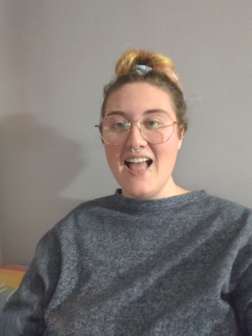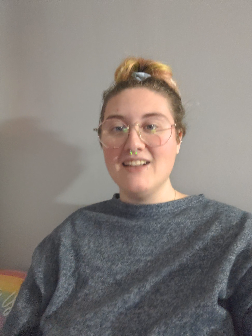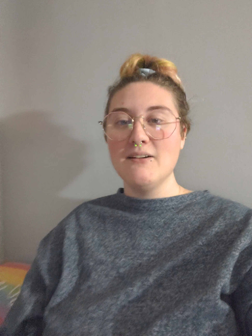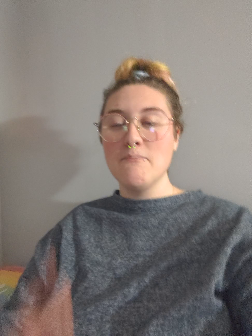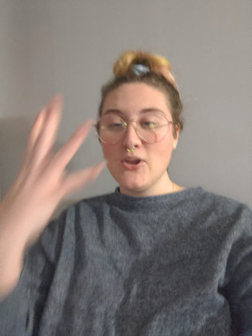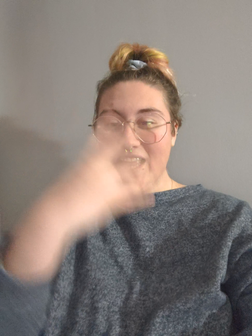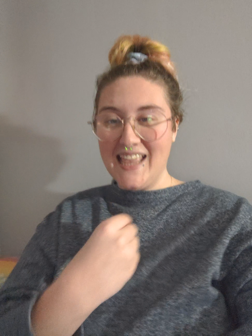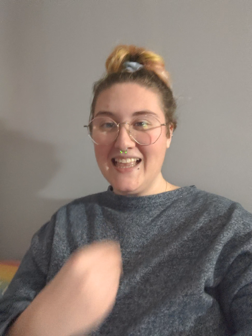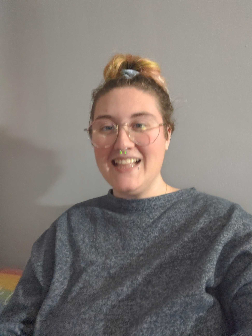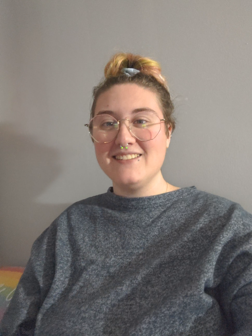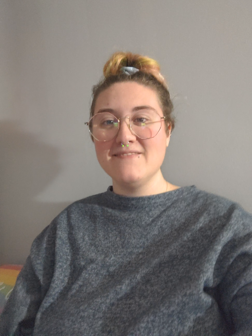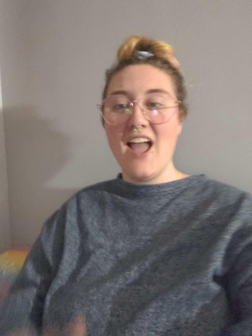pretty